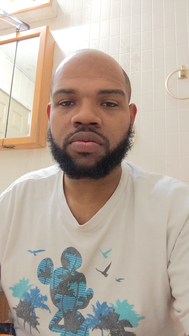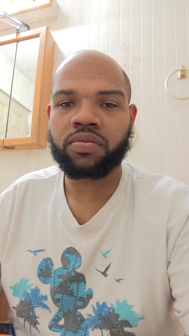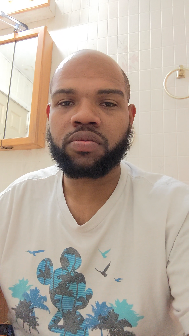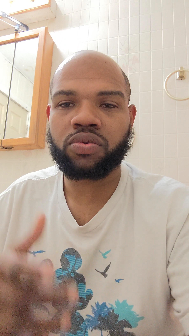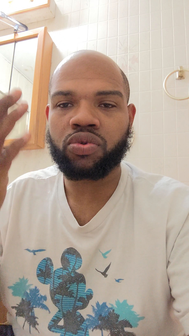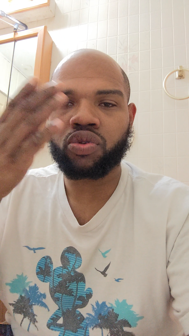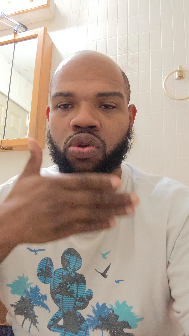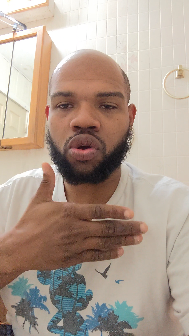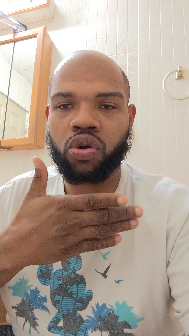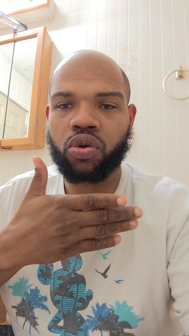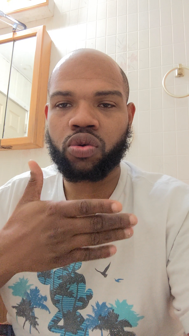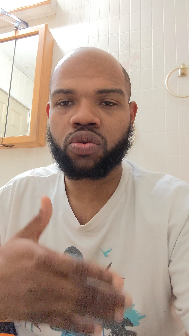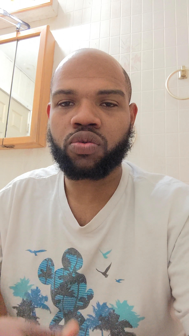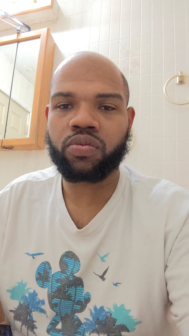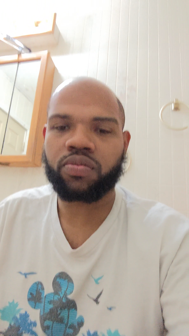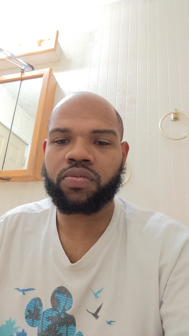dark